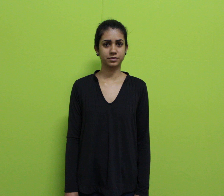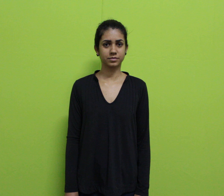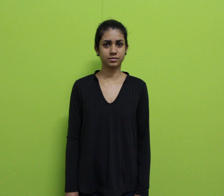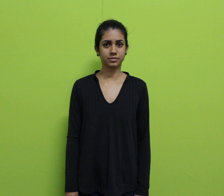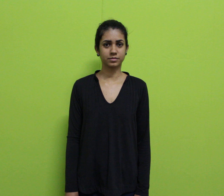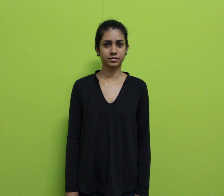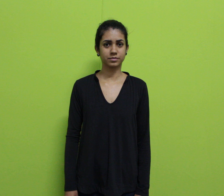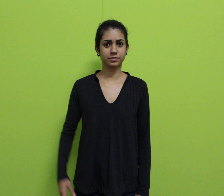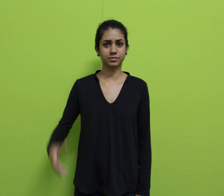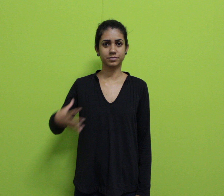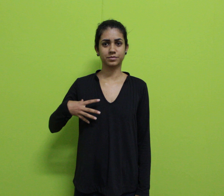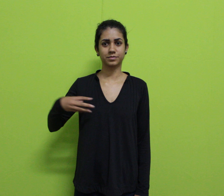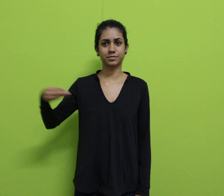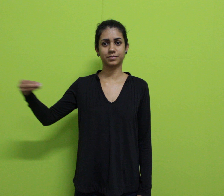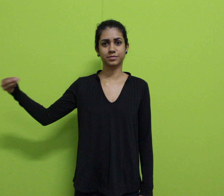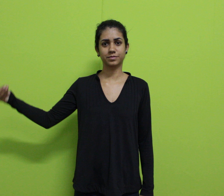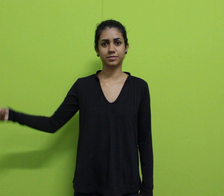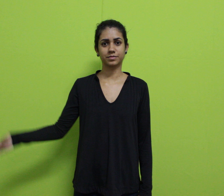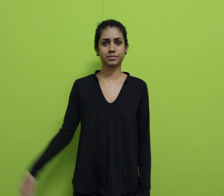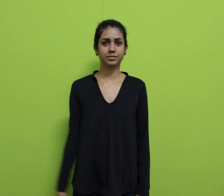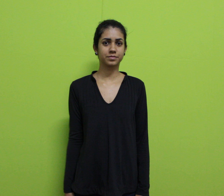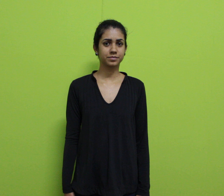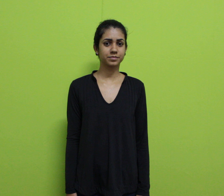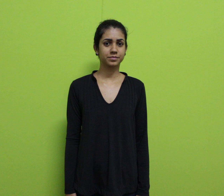filho